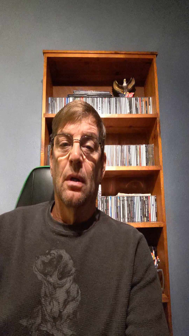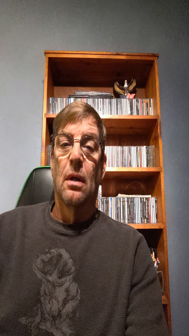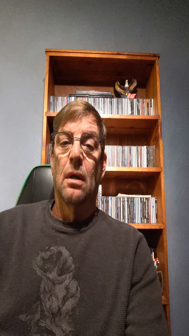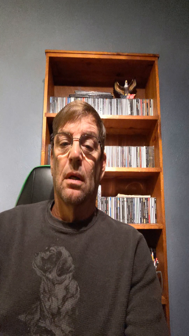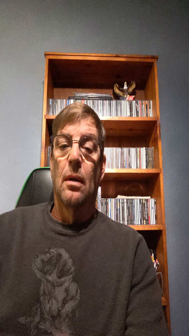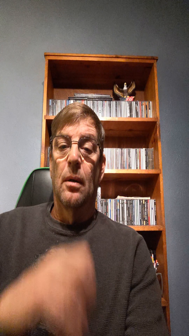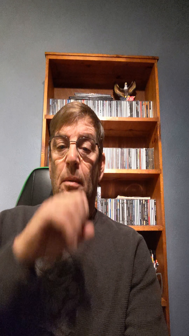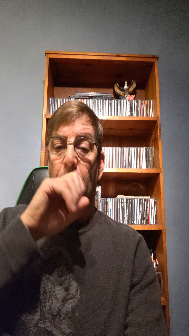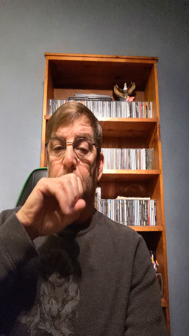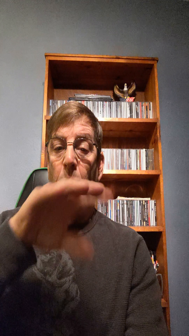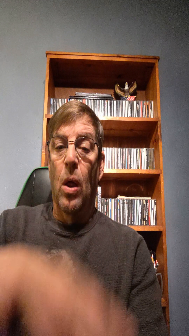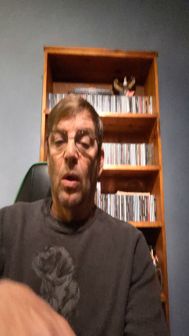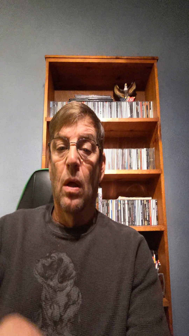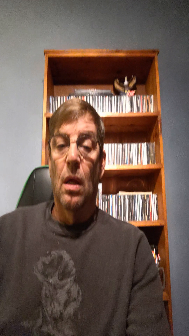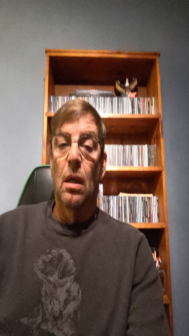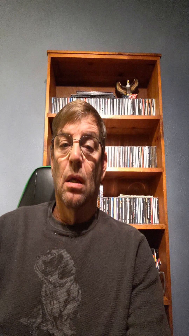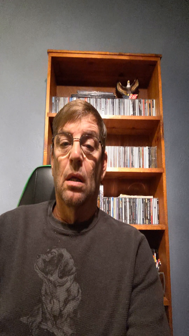blow